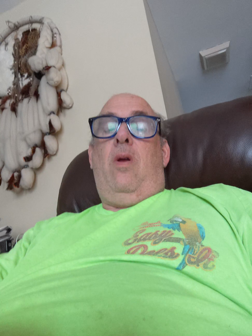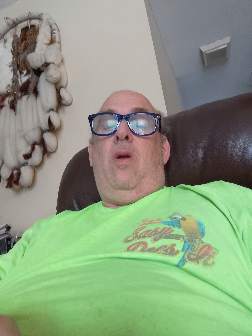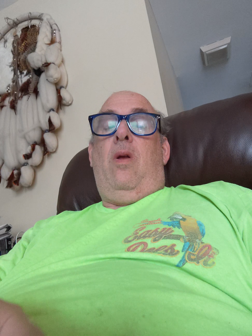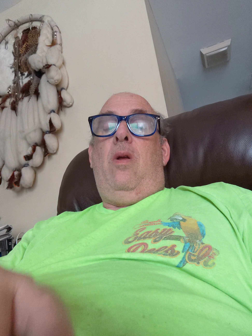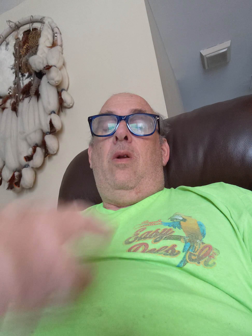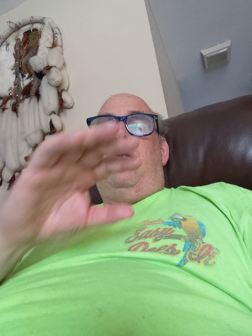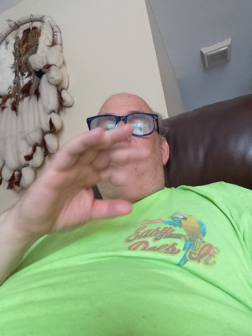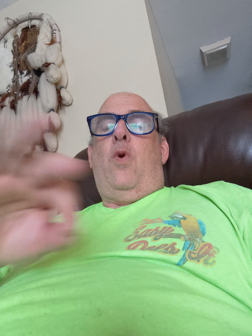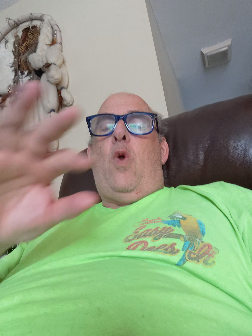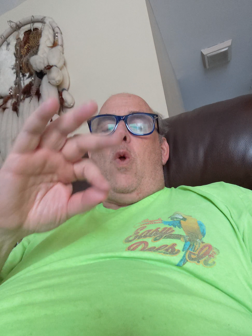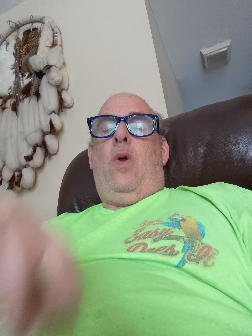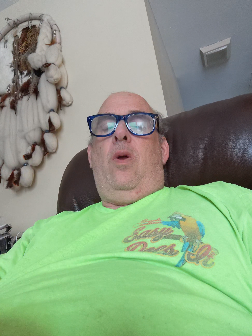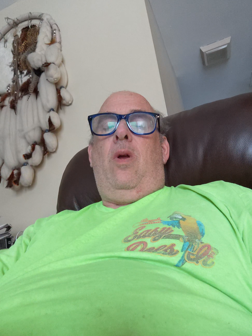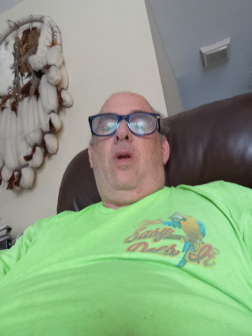story